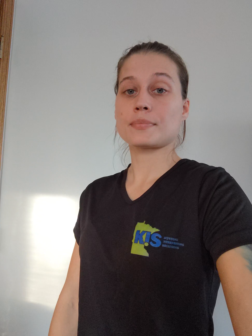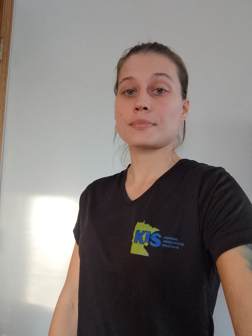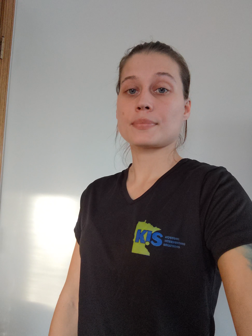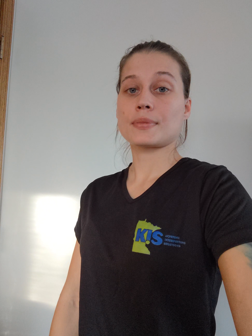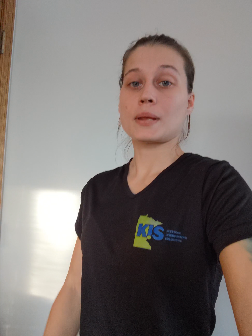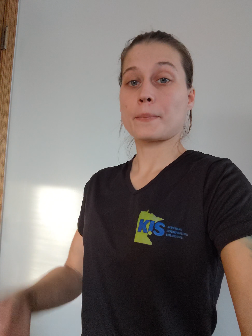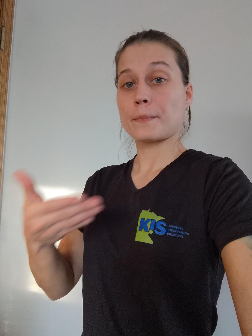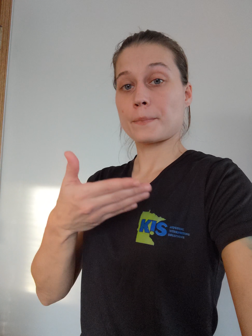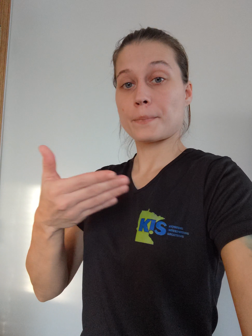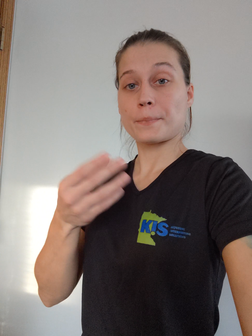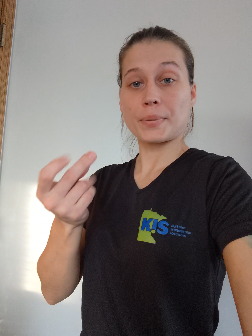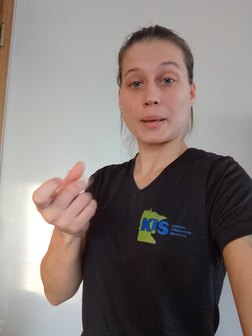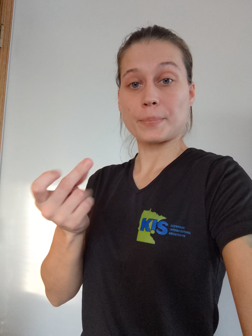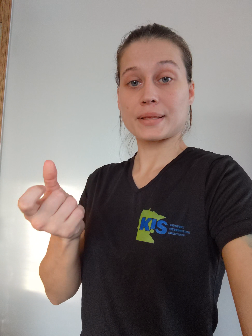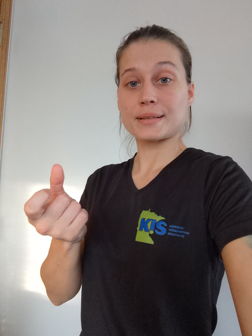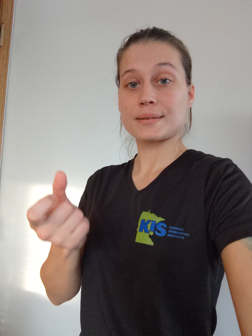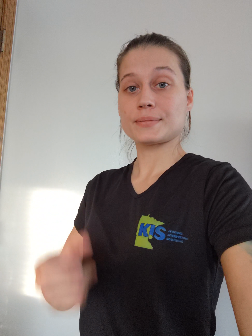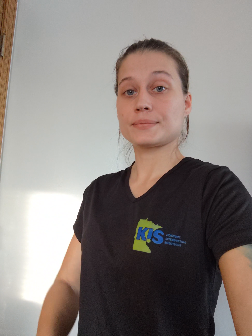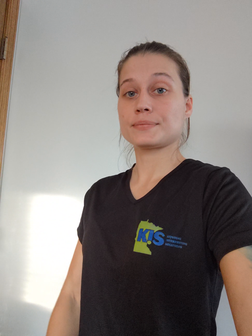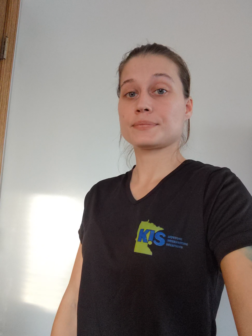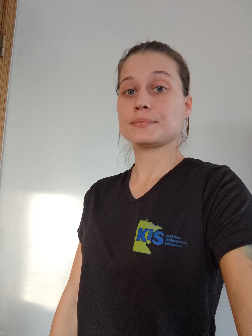puppy